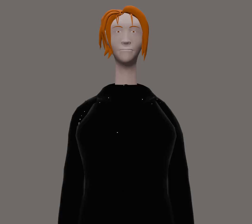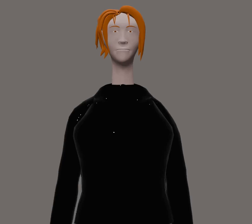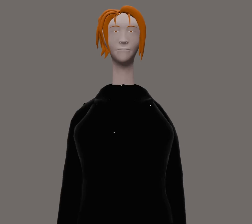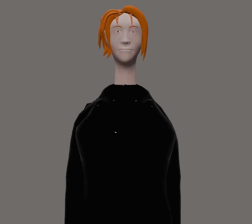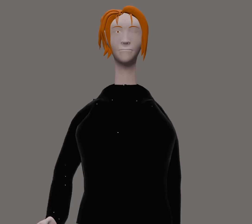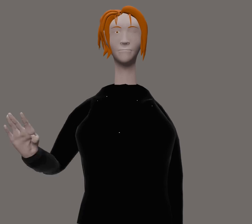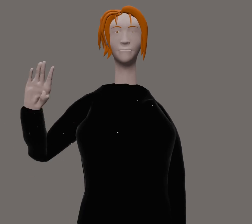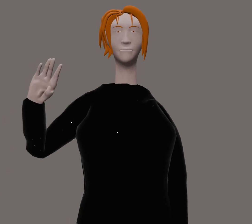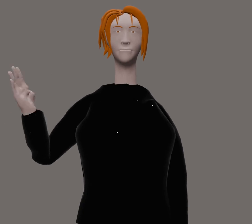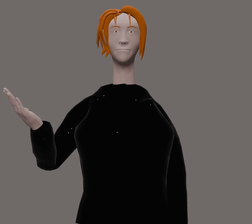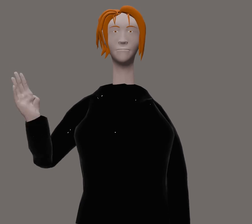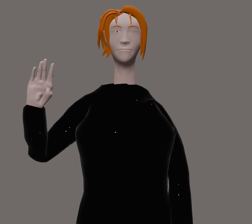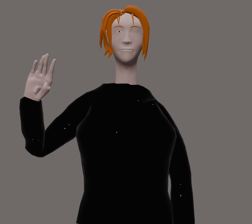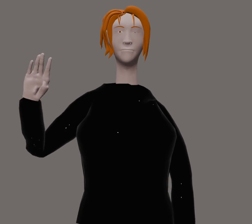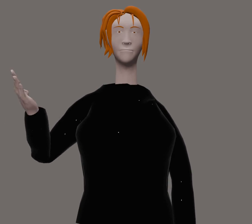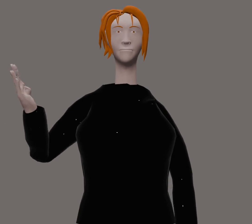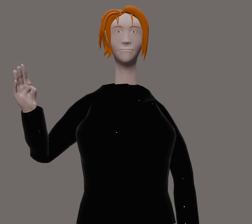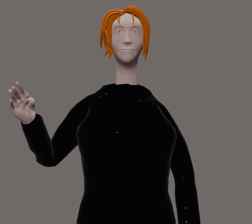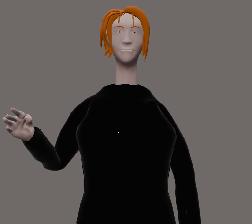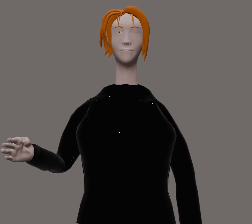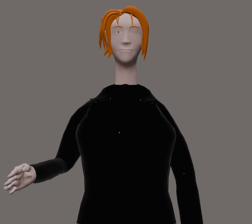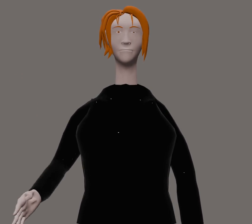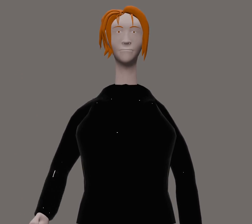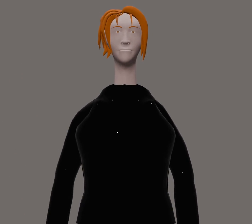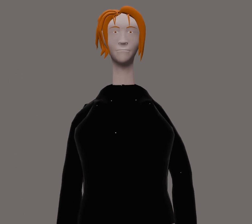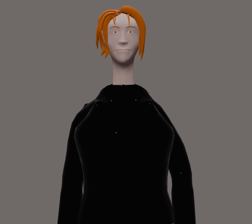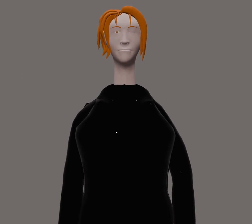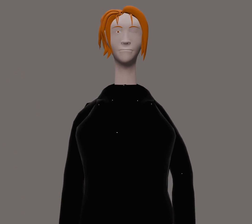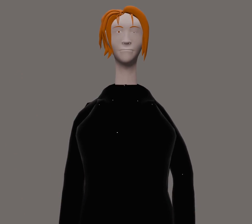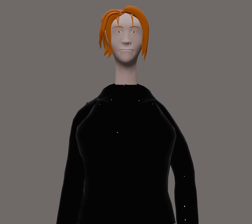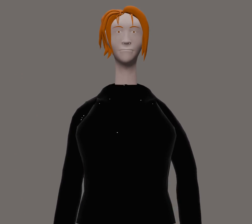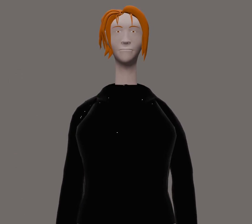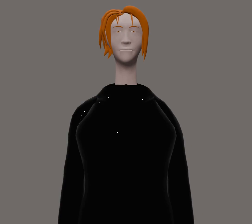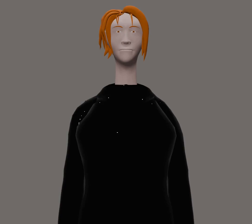Blue Color